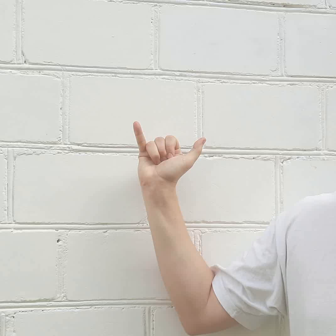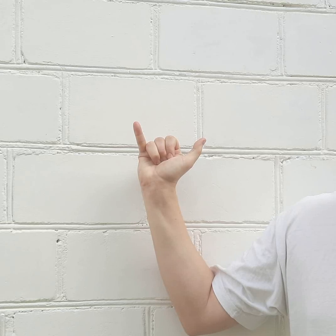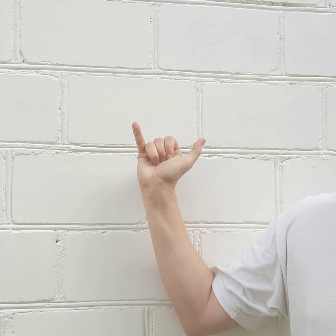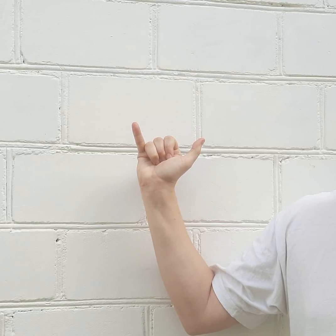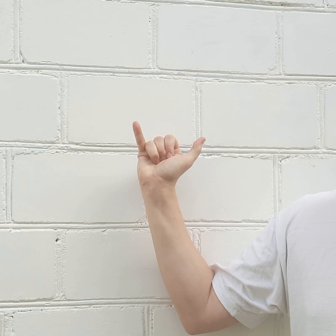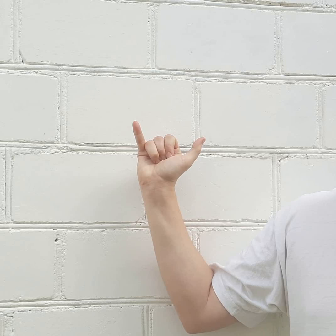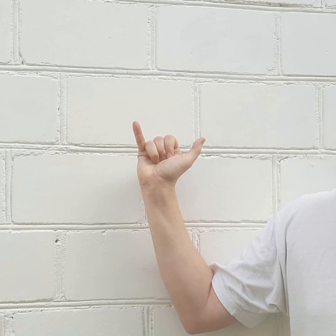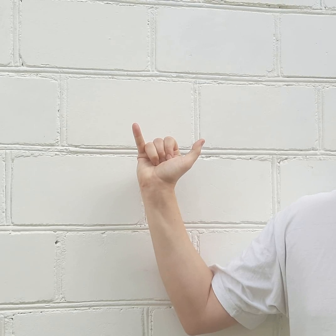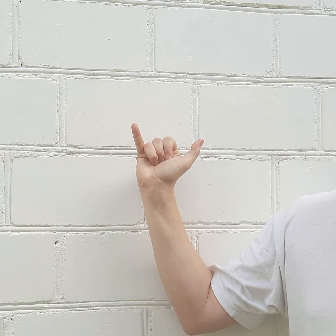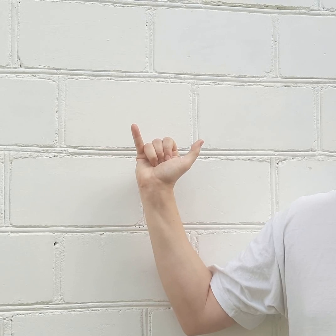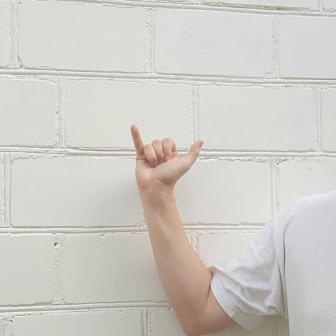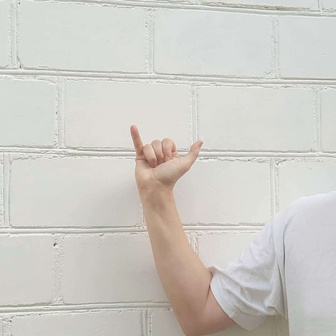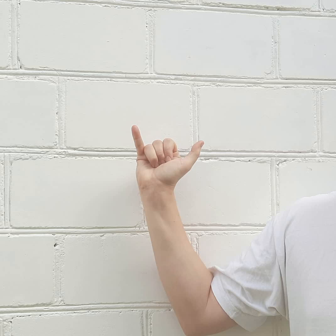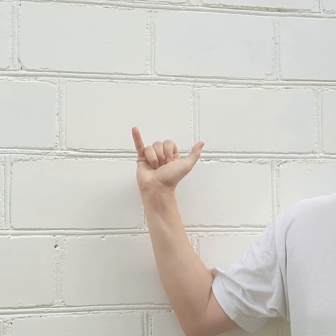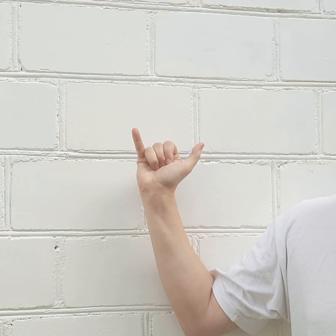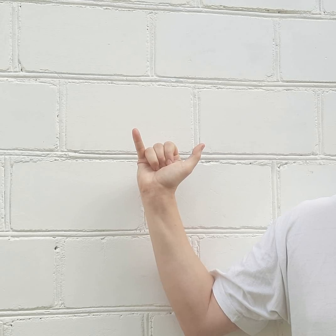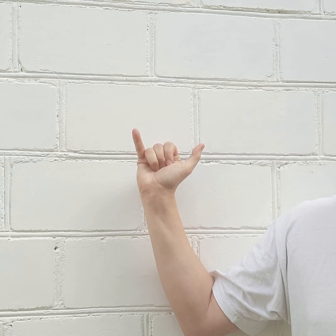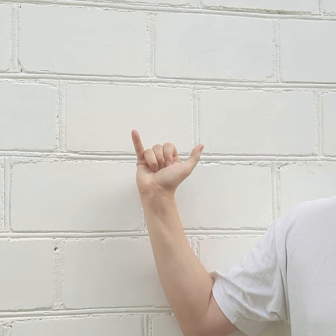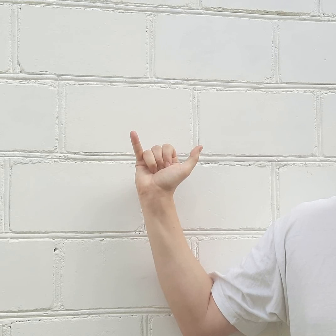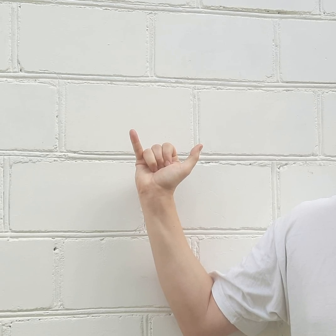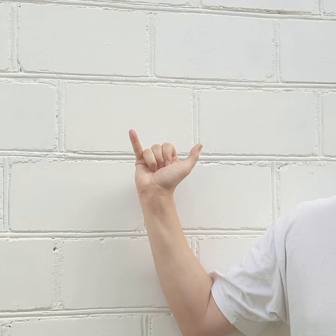У